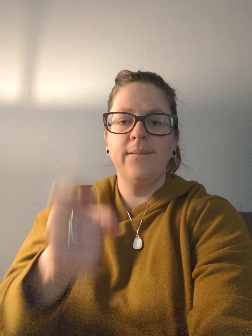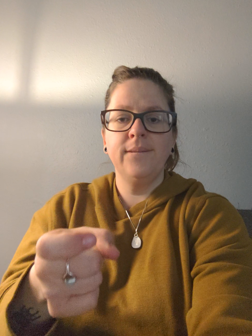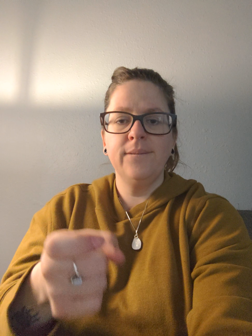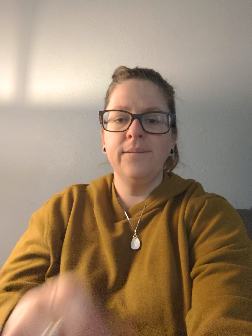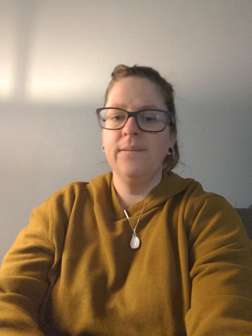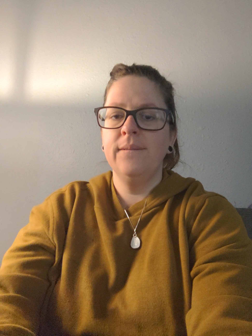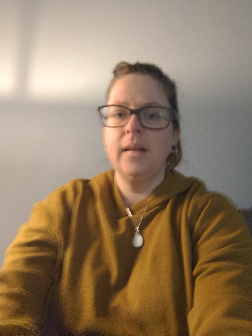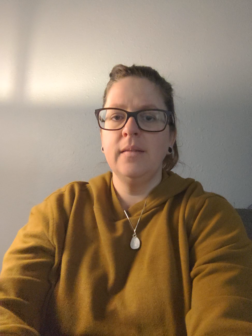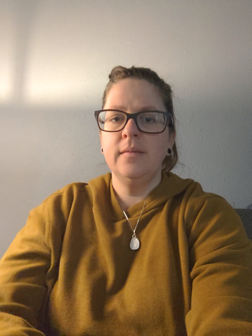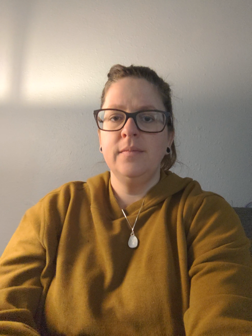gift